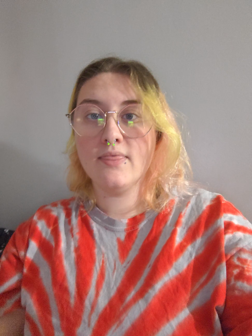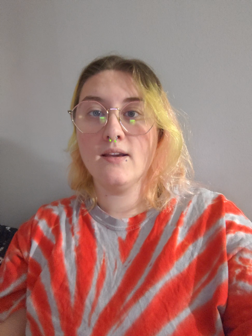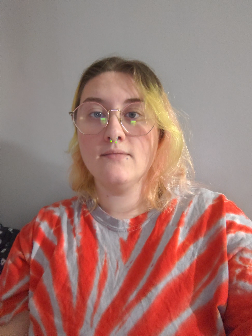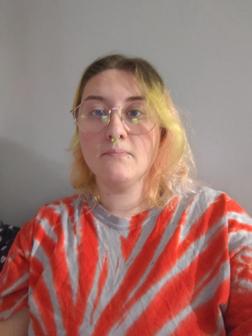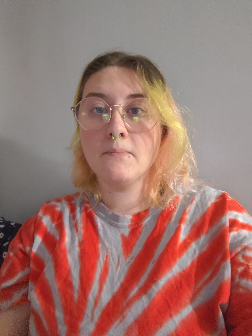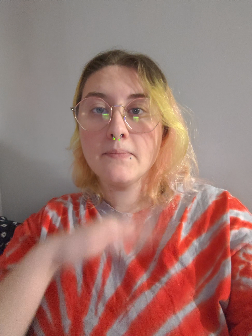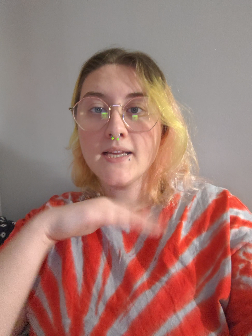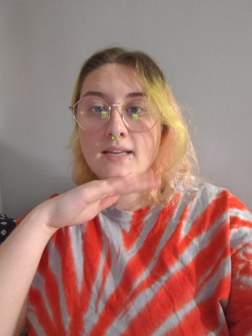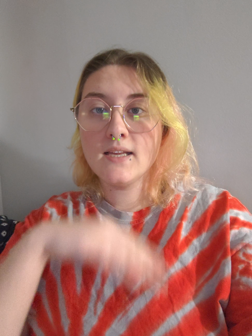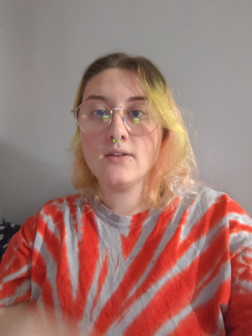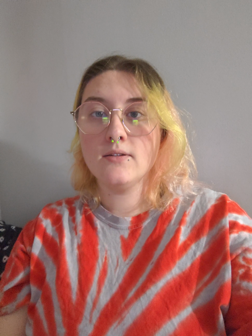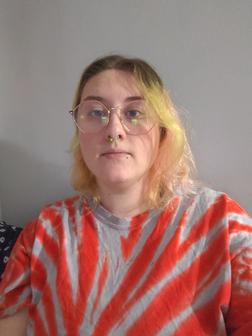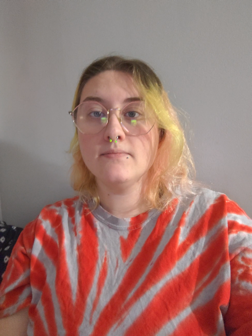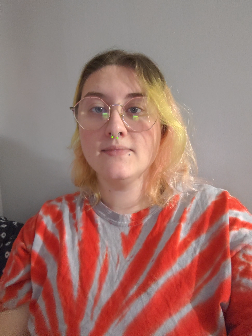pig